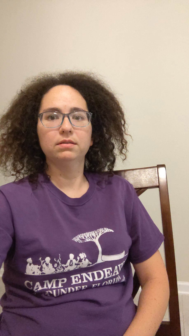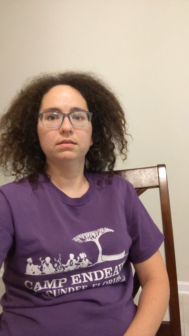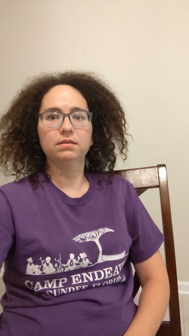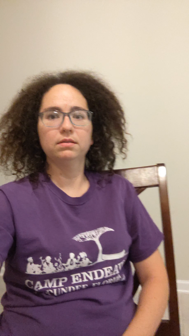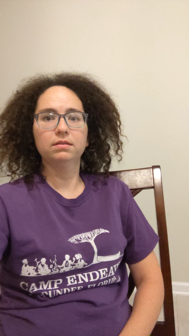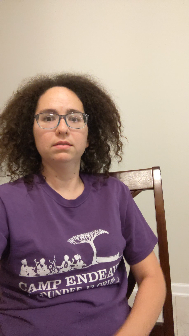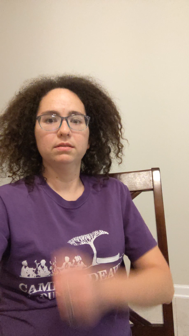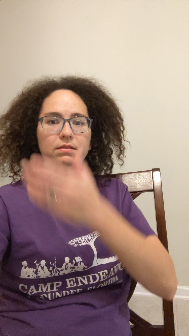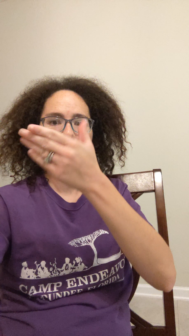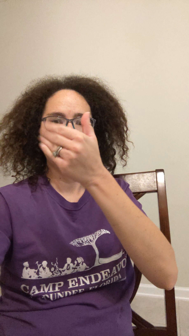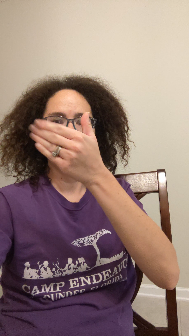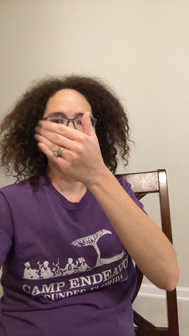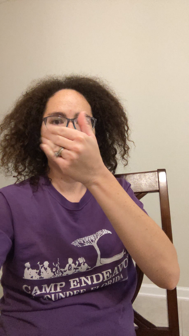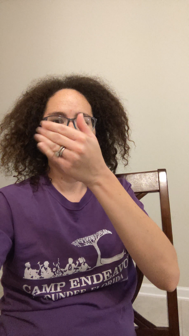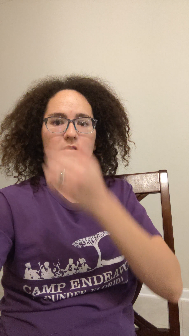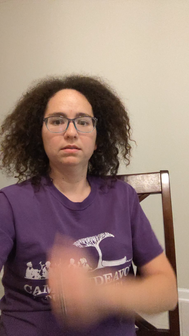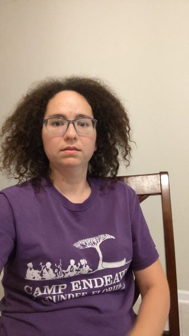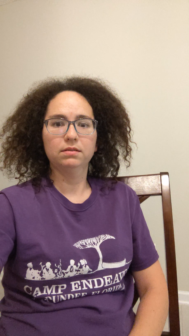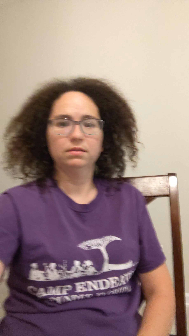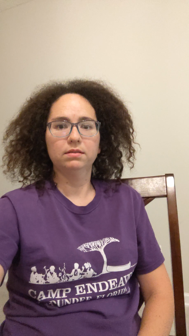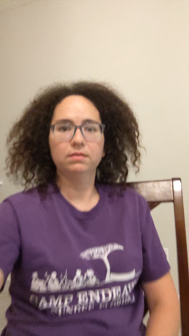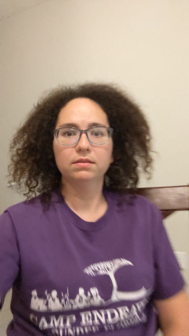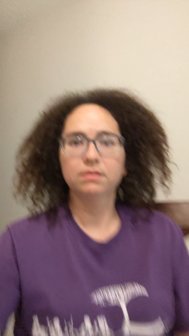butterfly